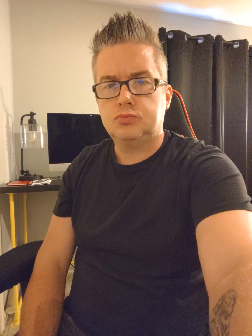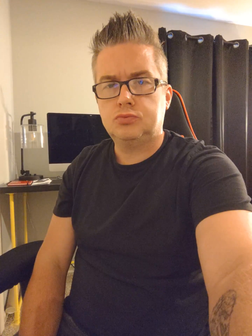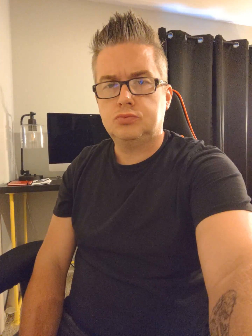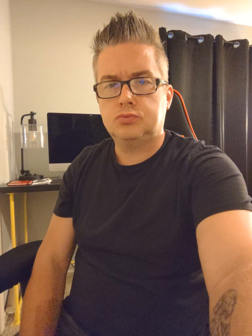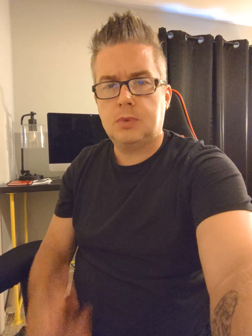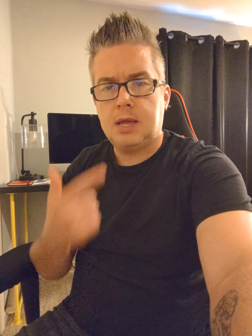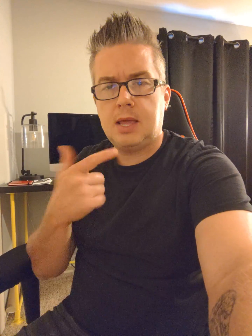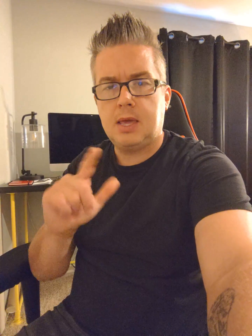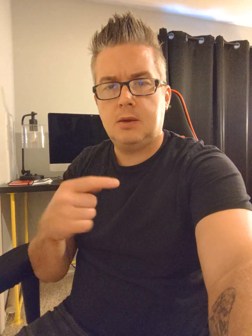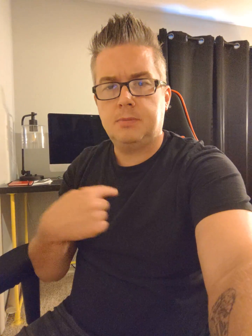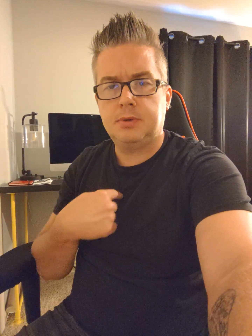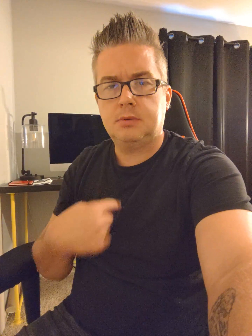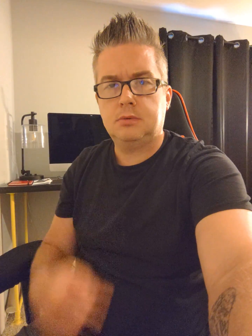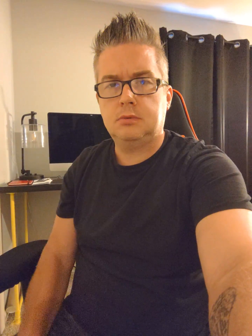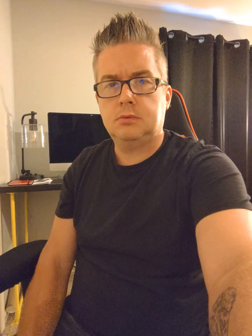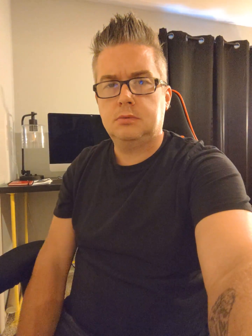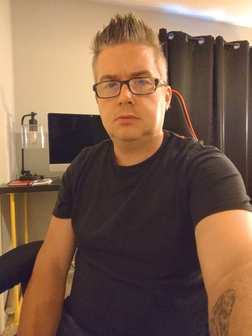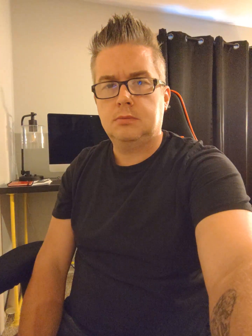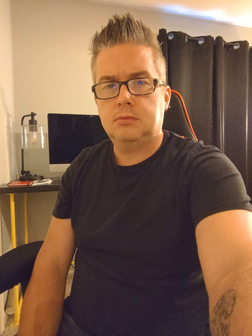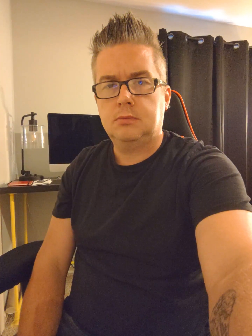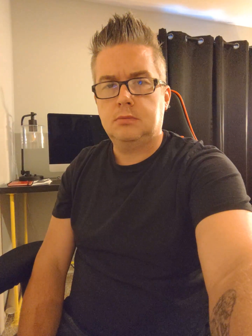let me